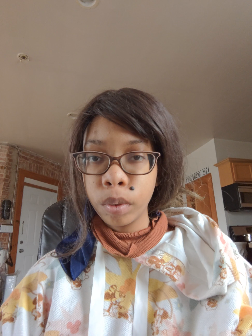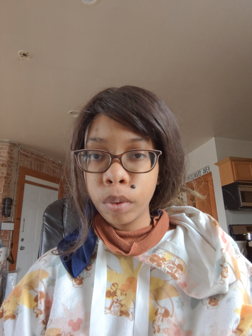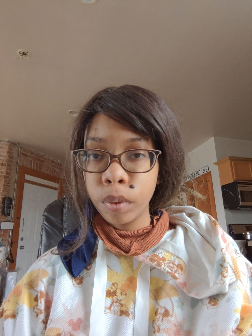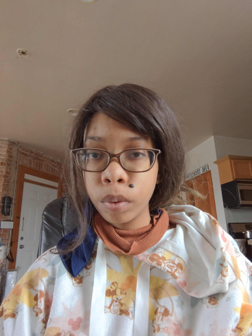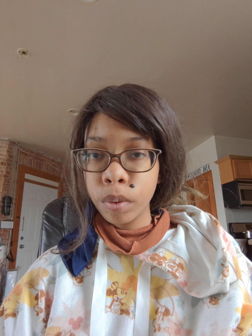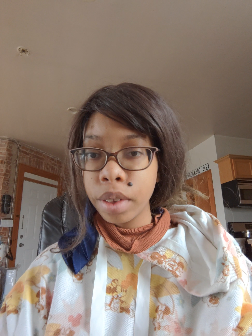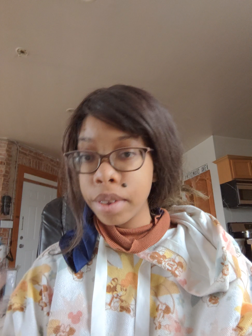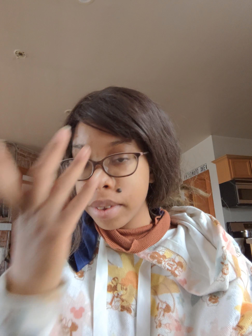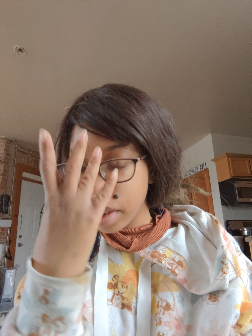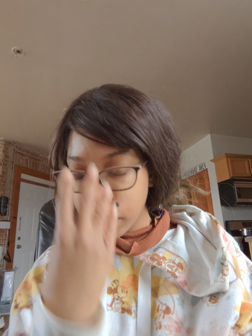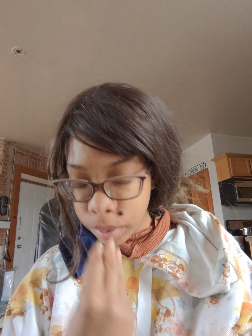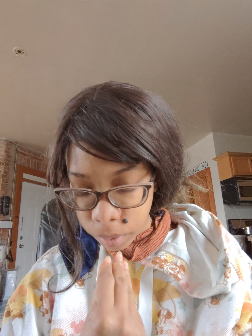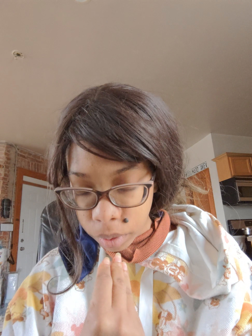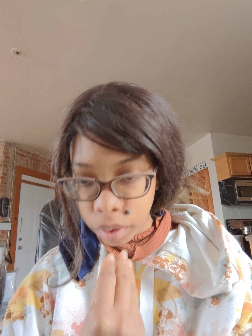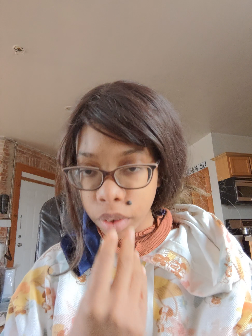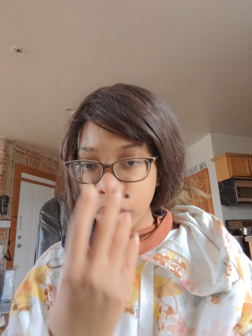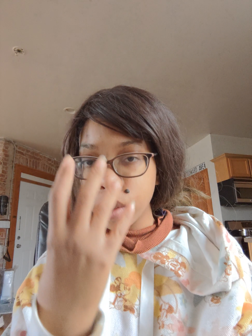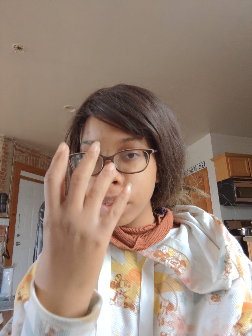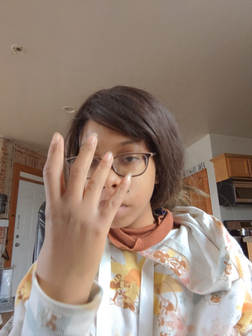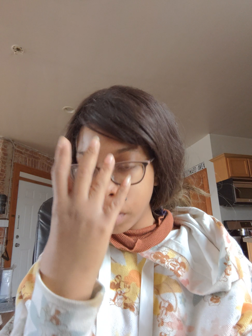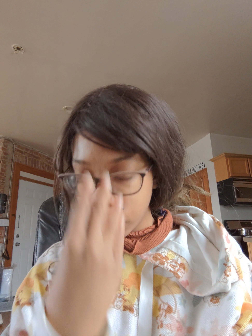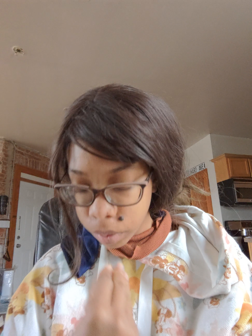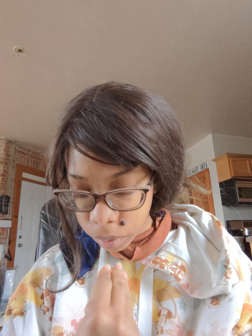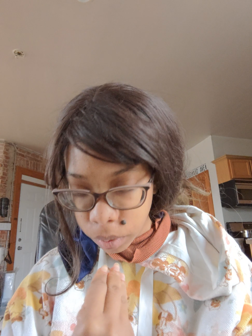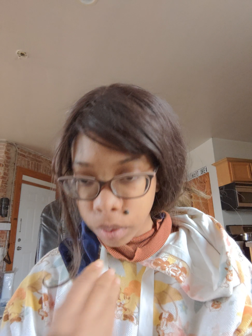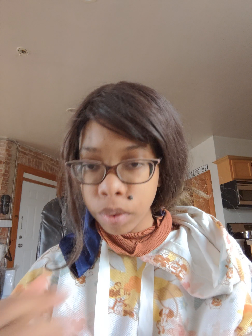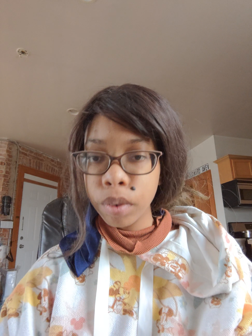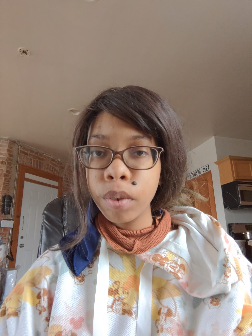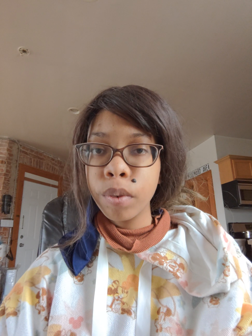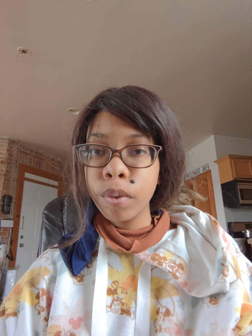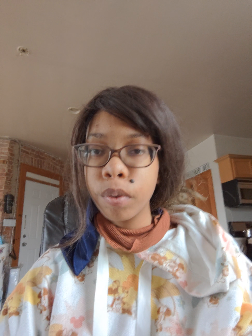sleep